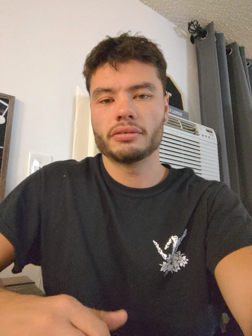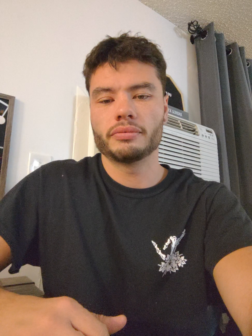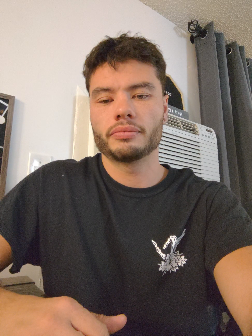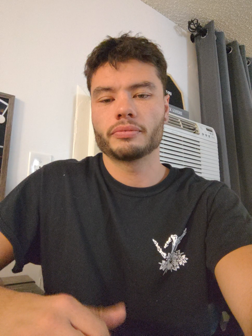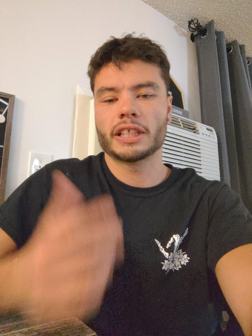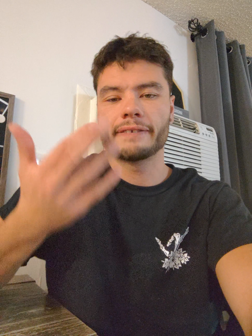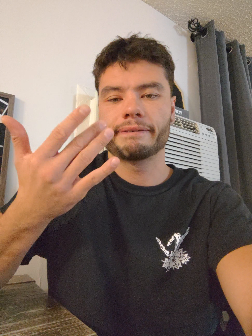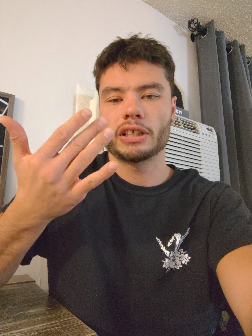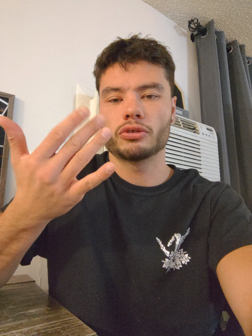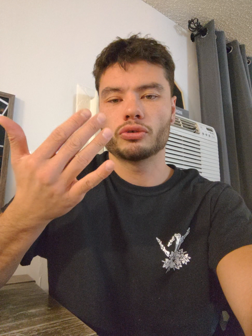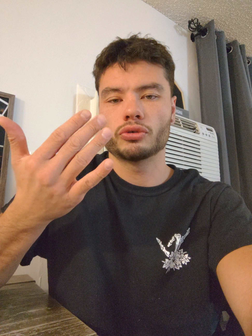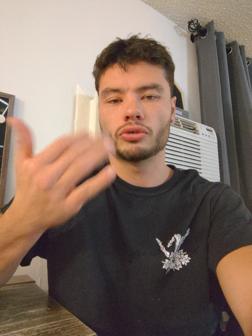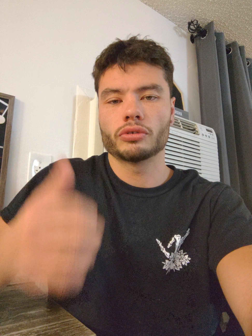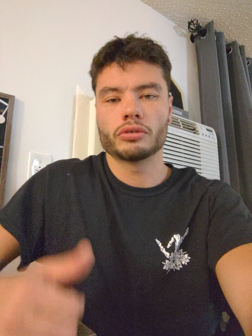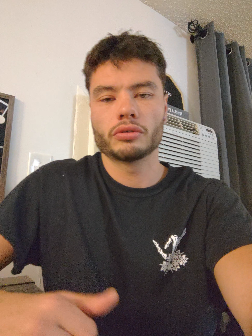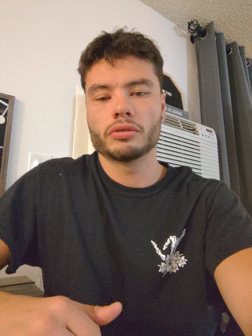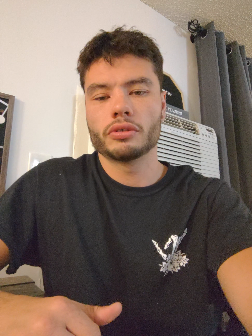finger